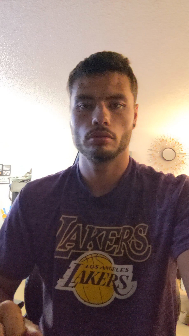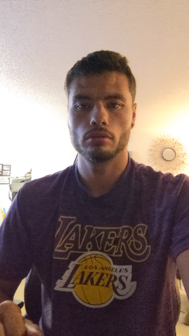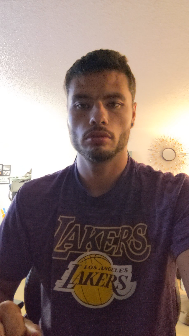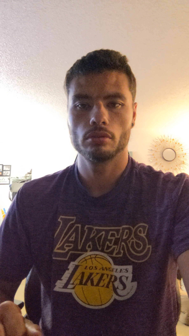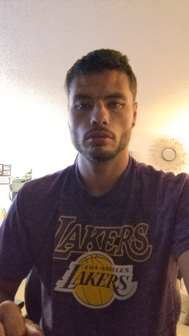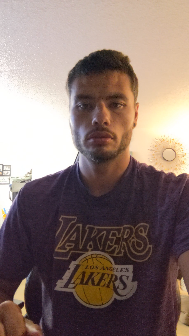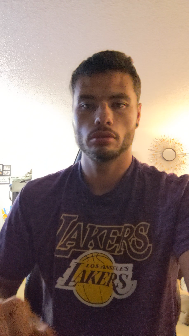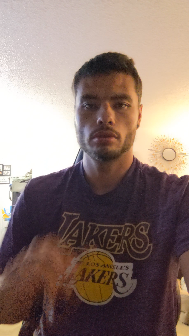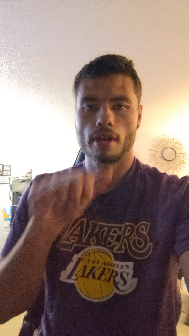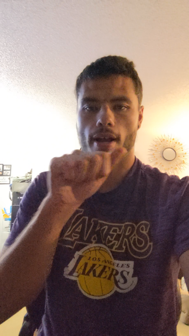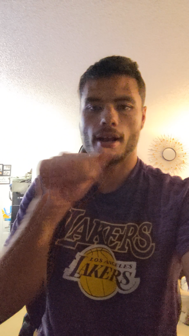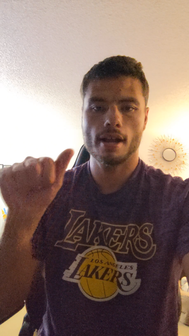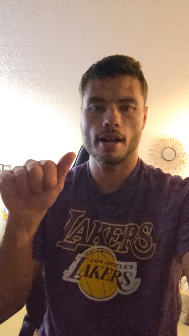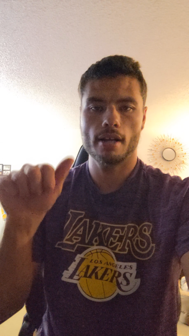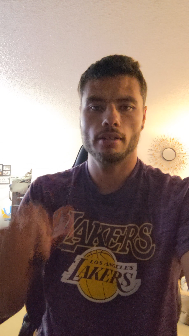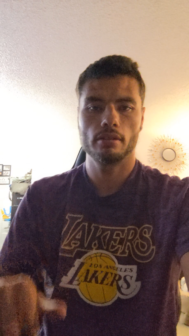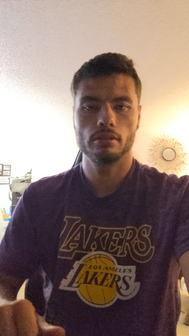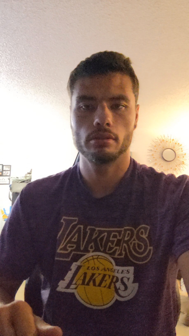a